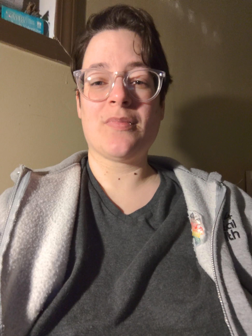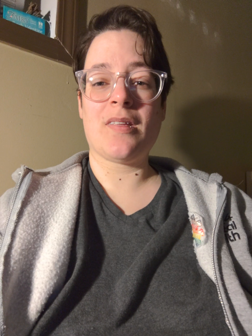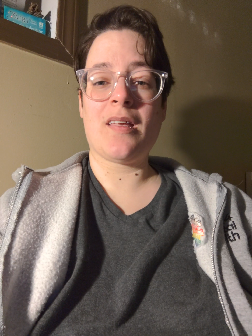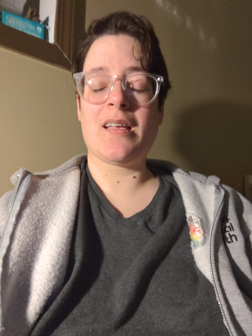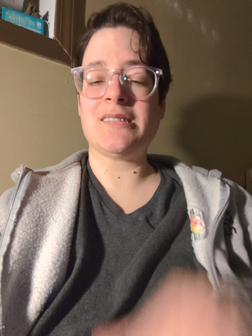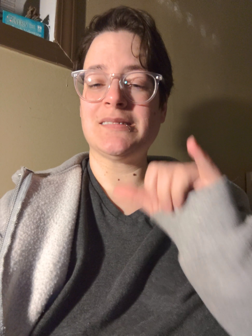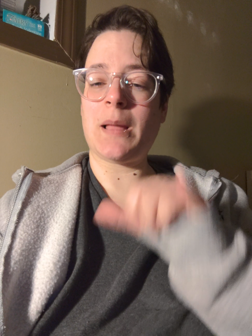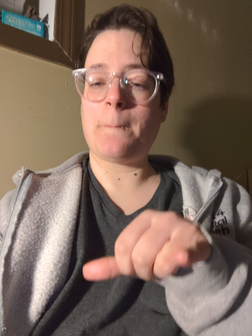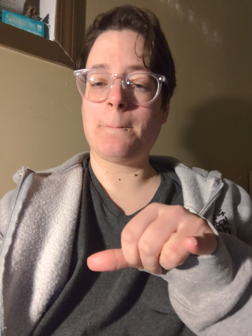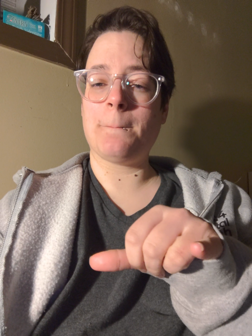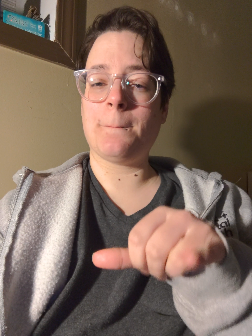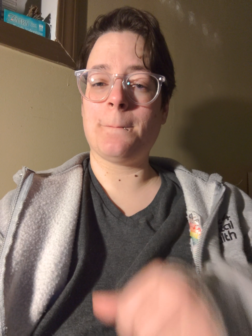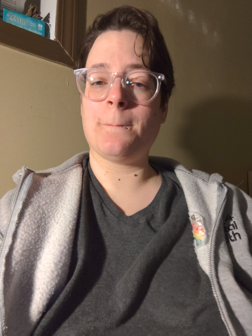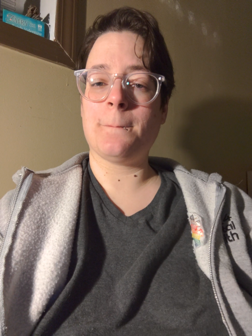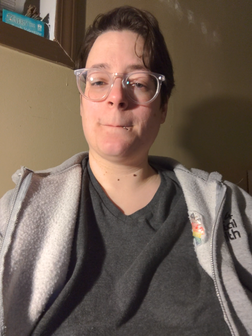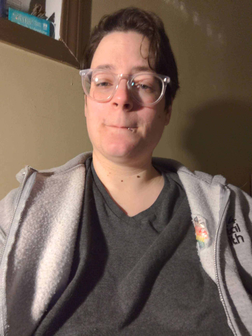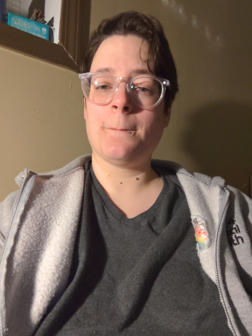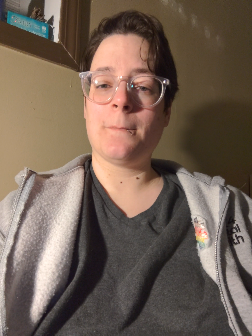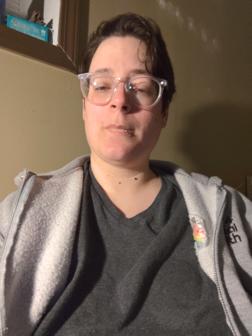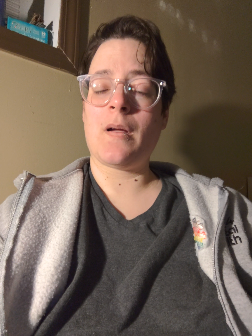same